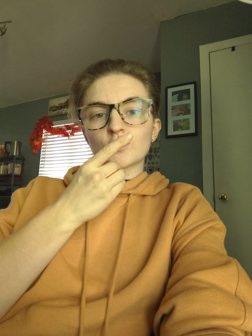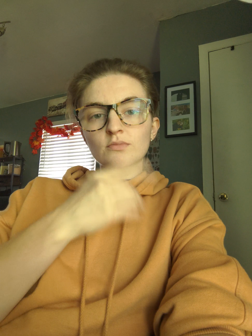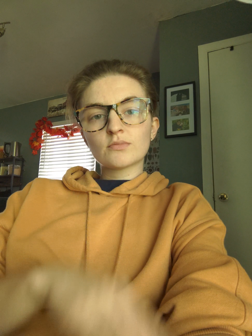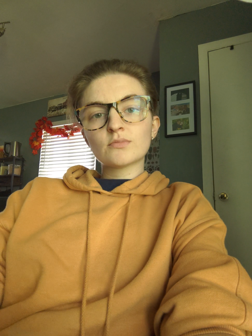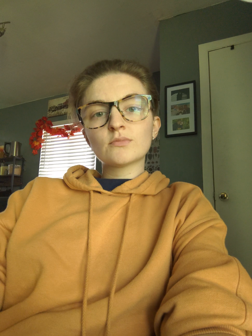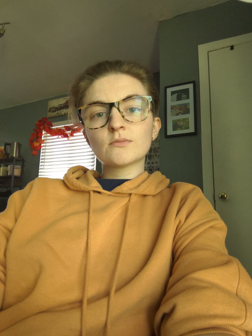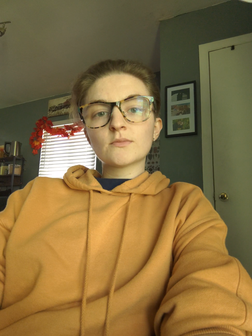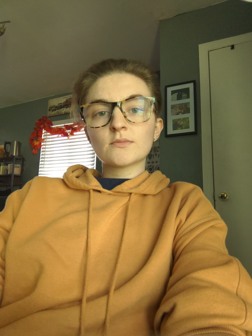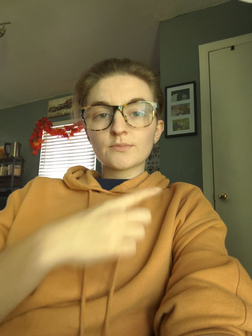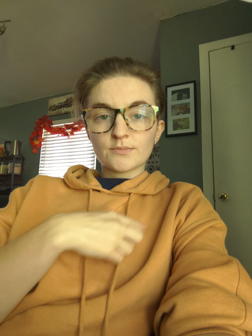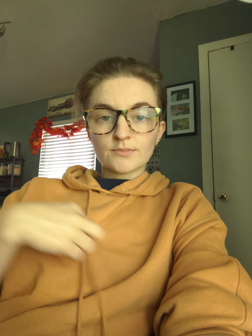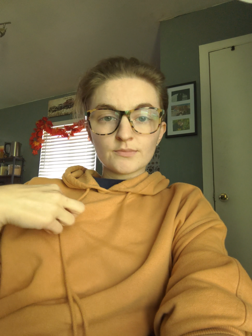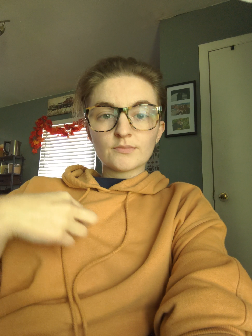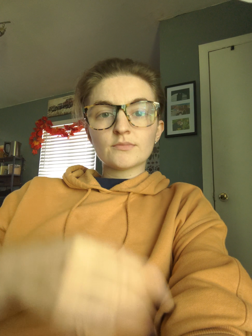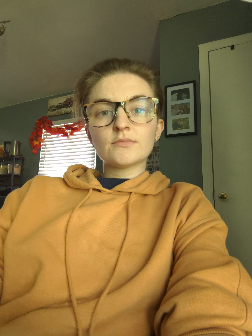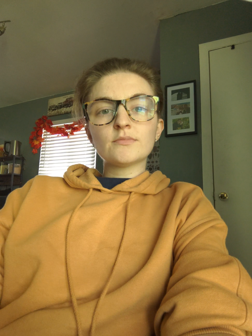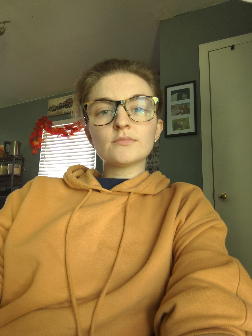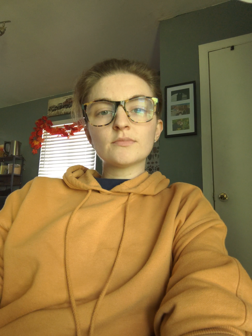bib